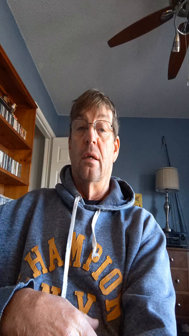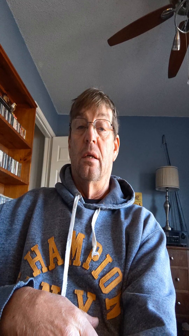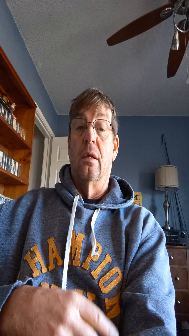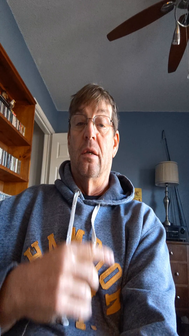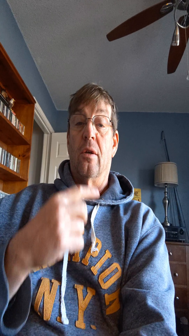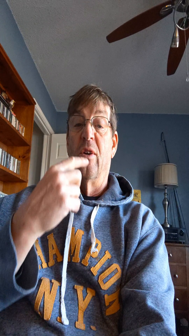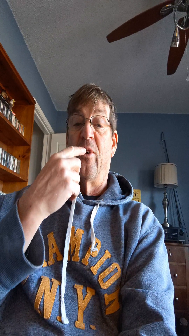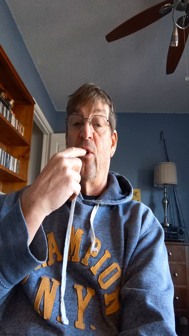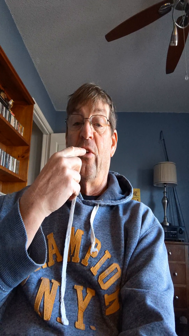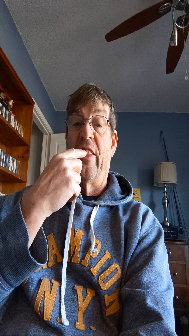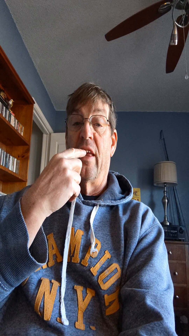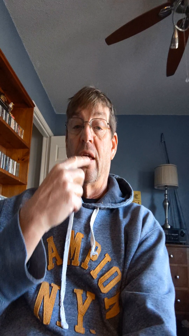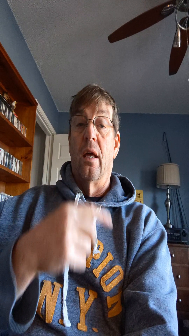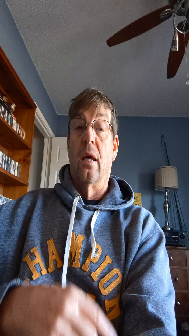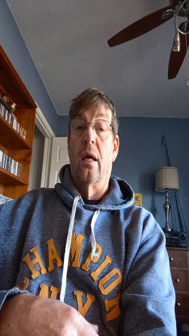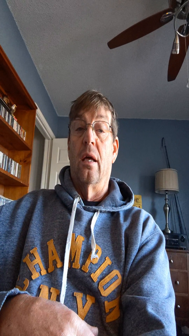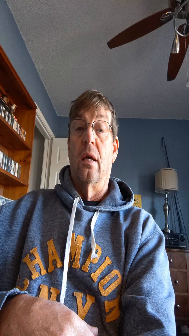tooth